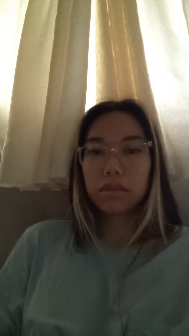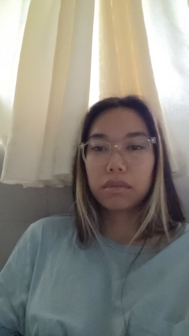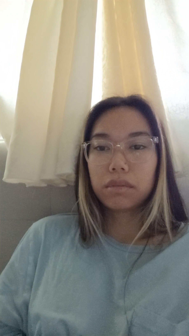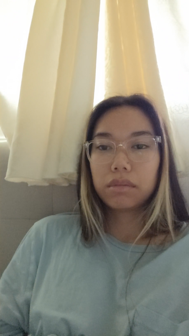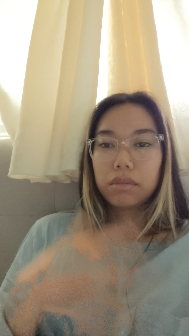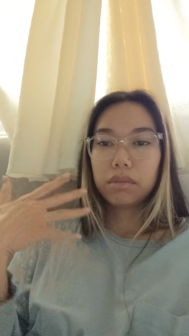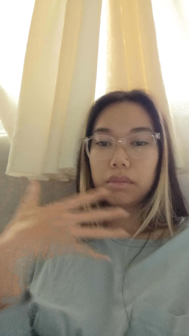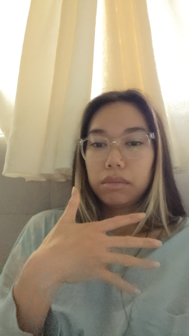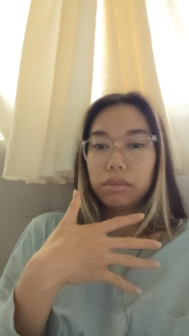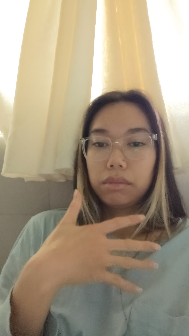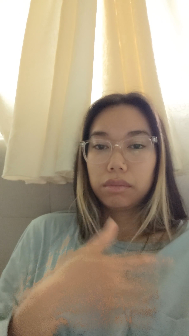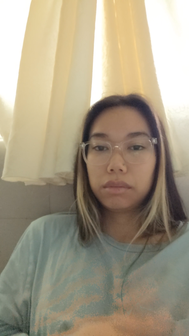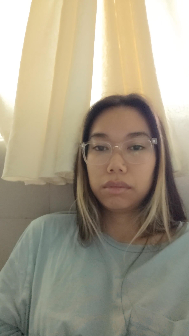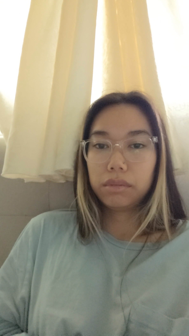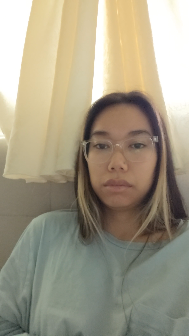scared